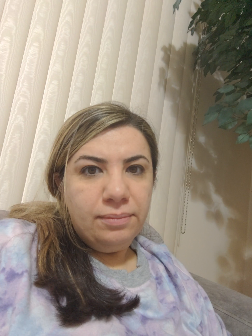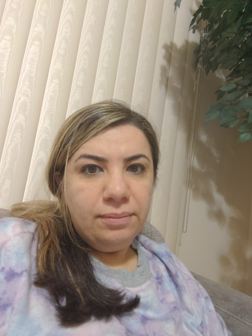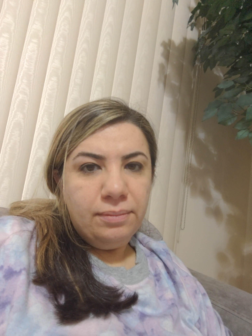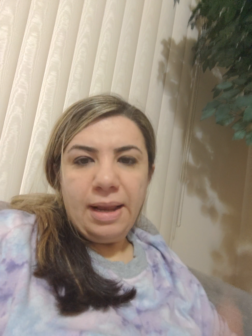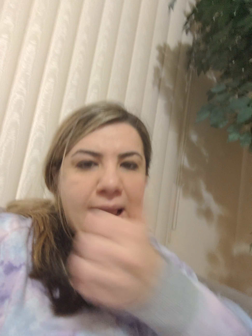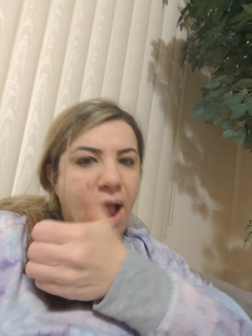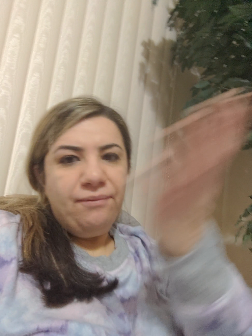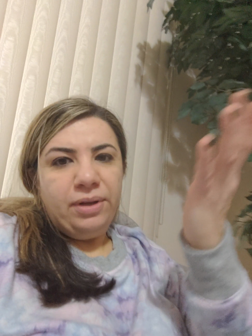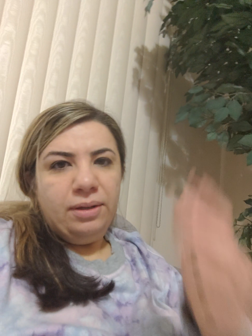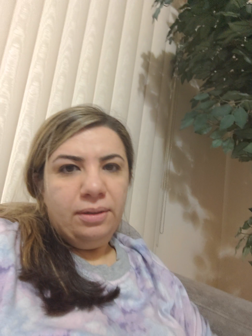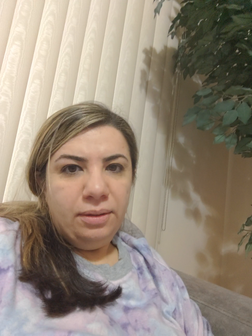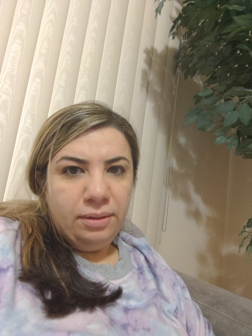every